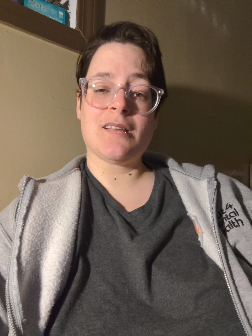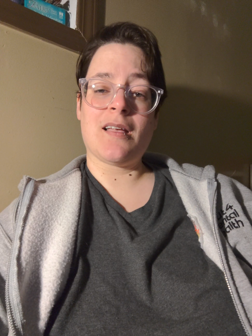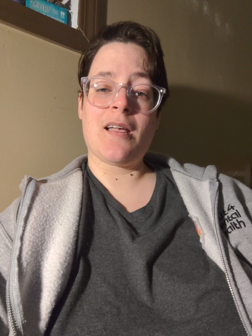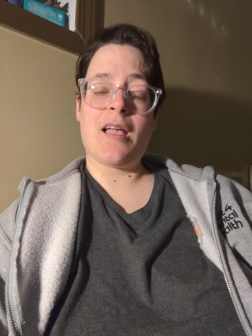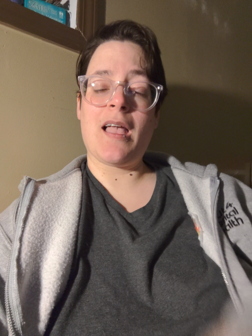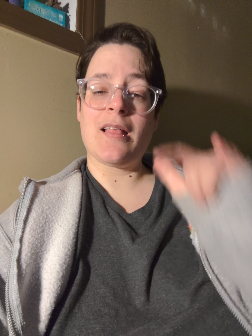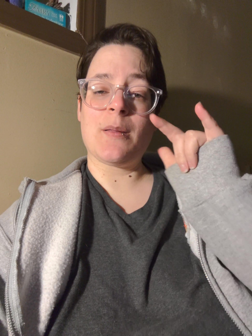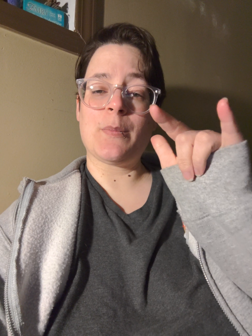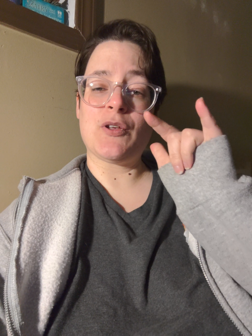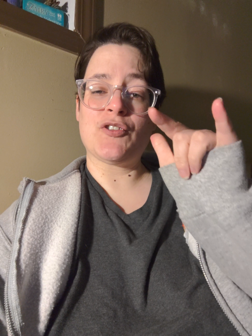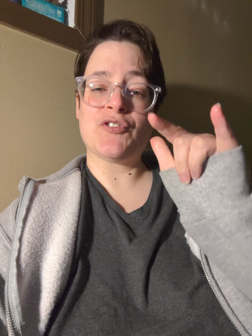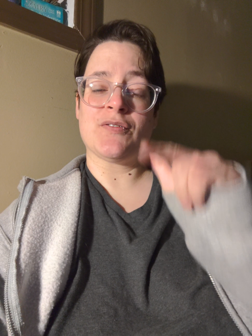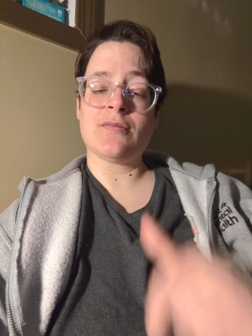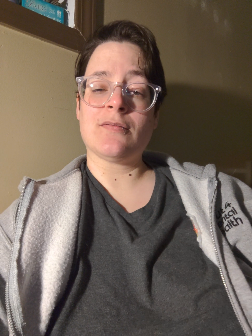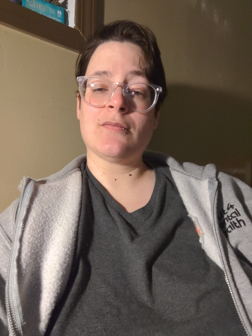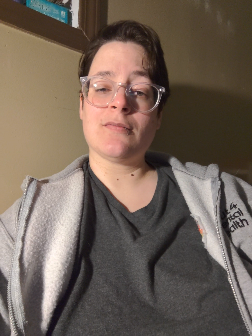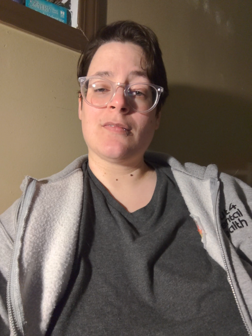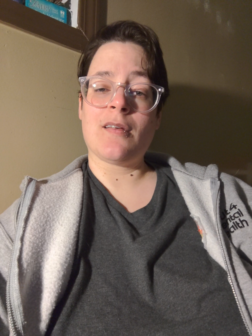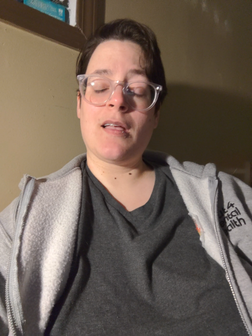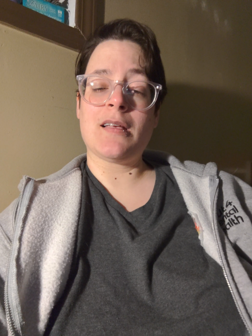airplane